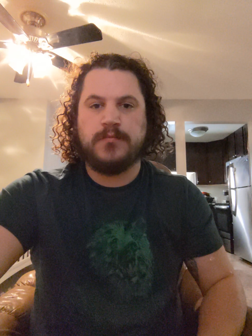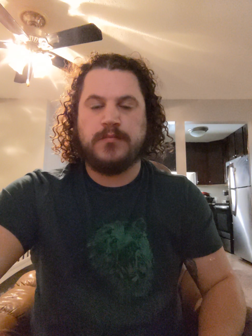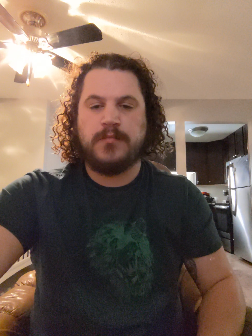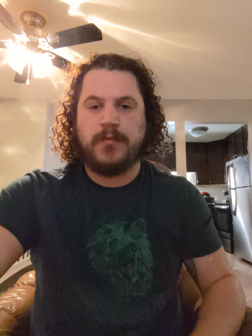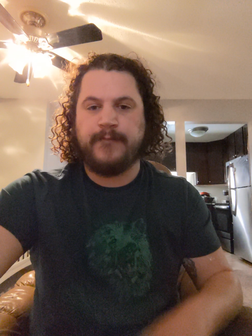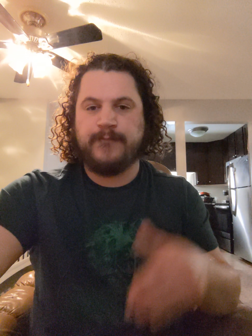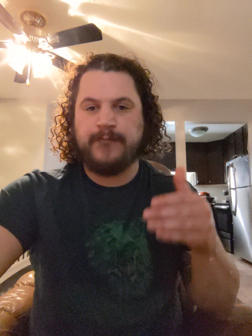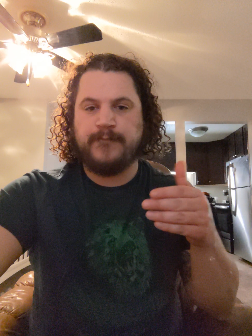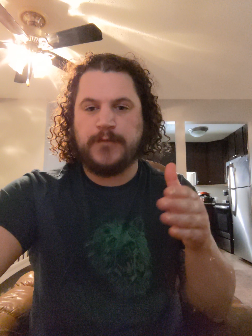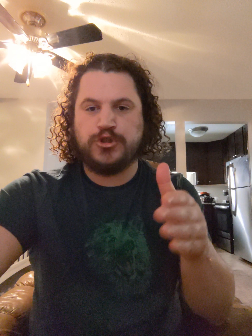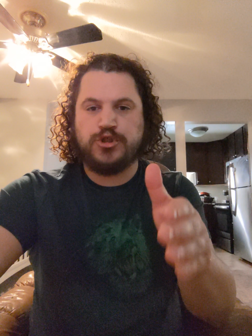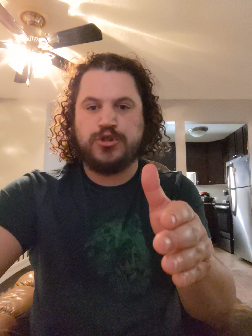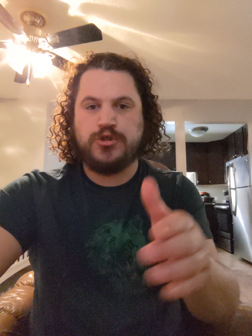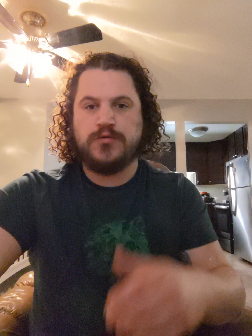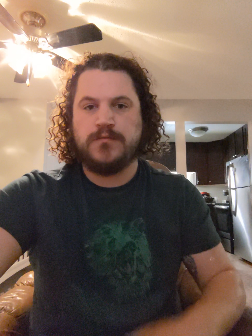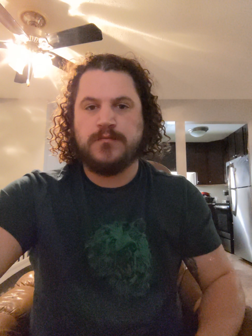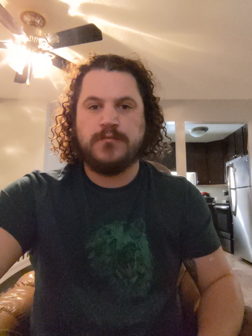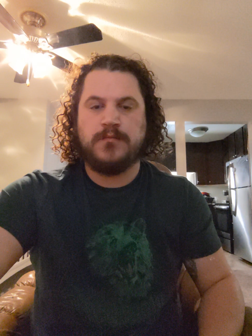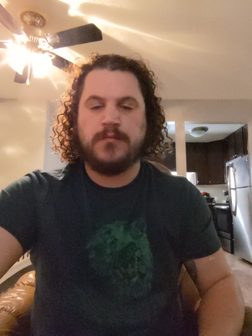fish